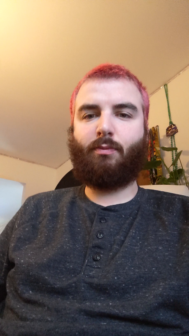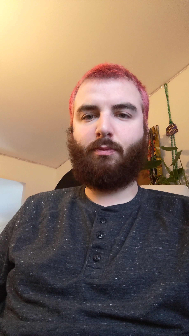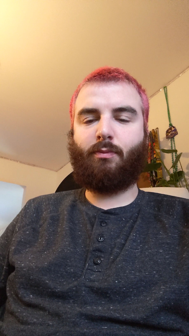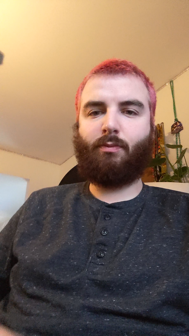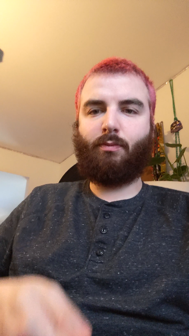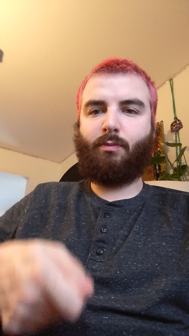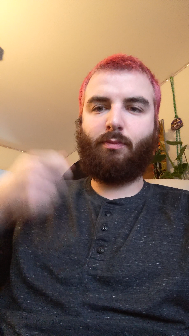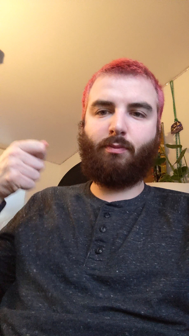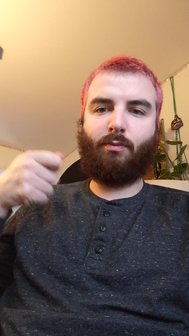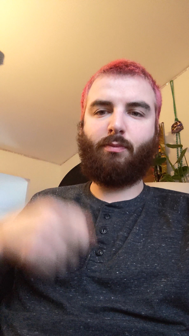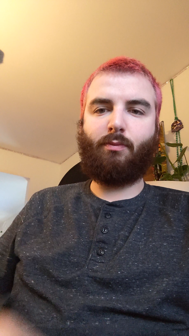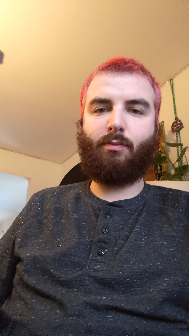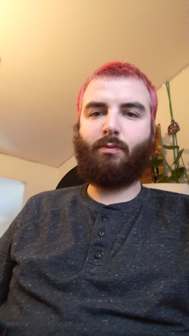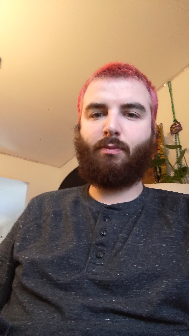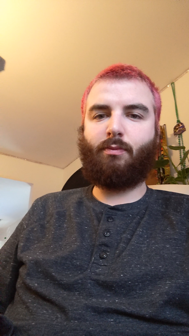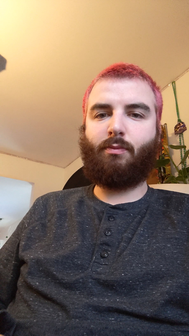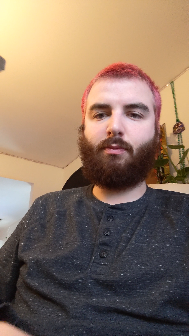pull